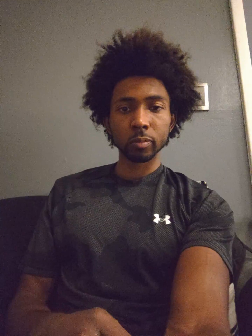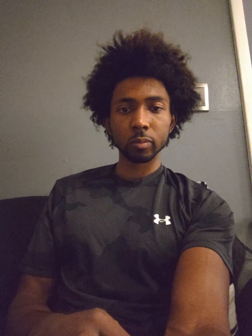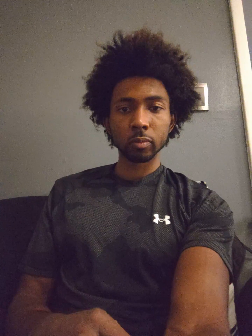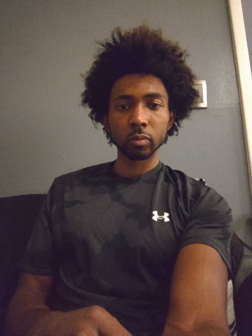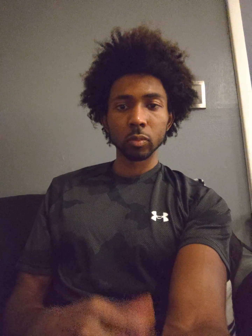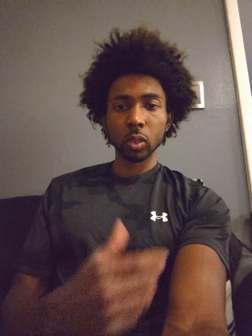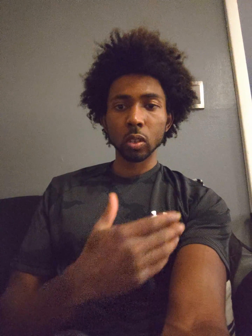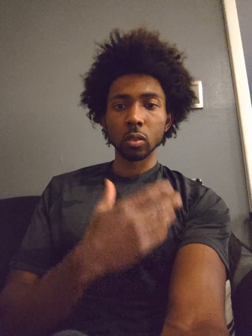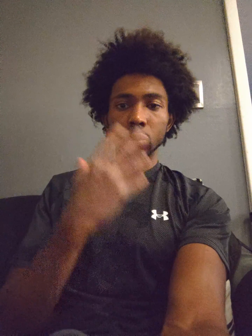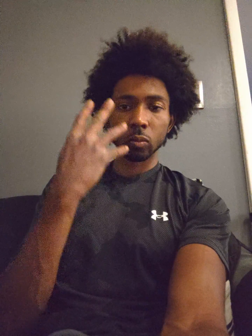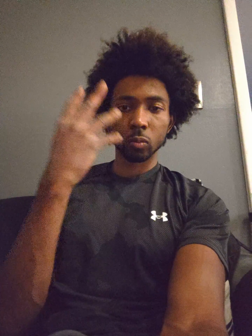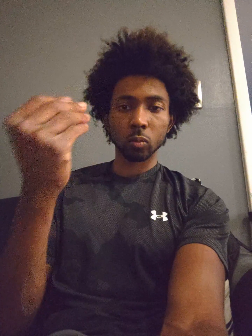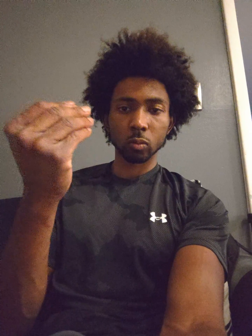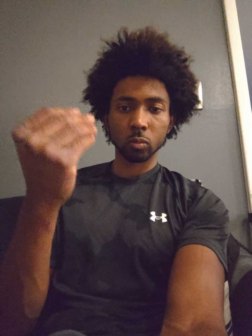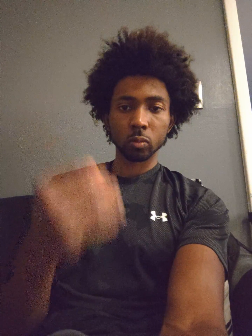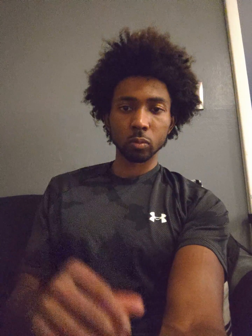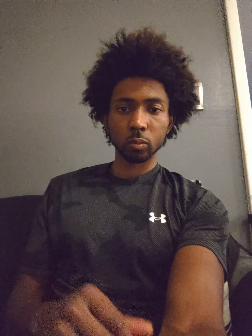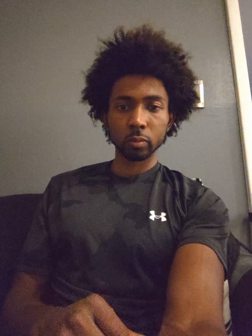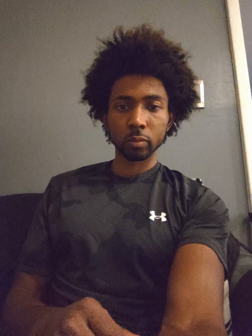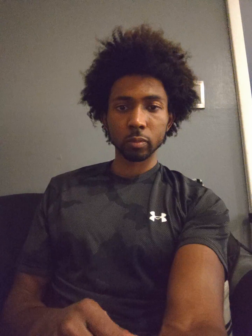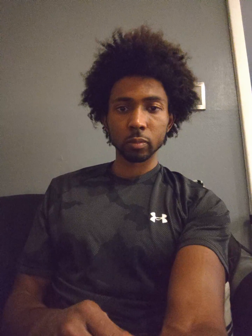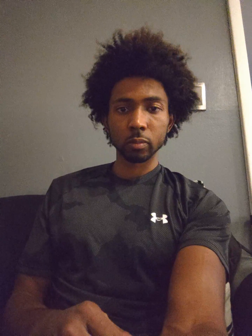going to